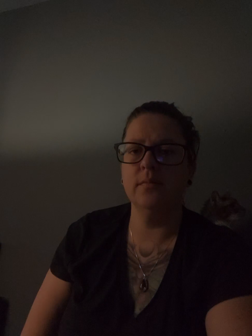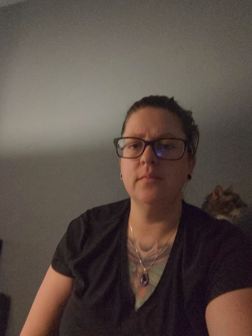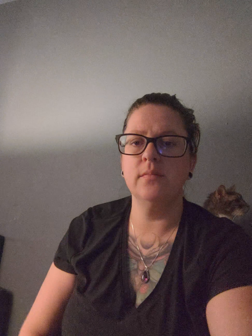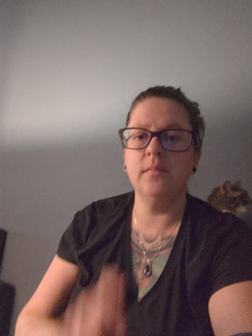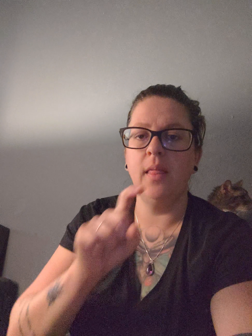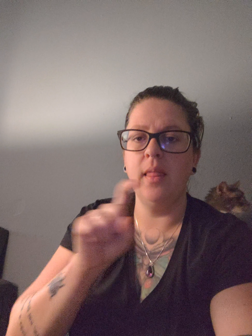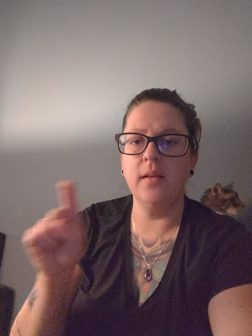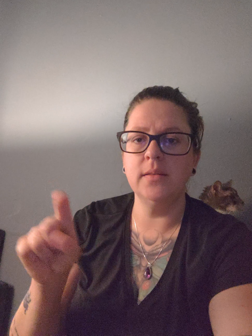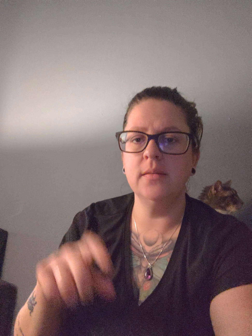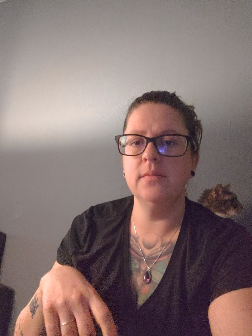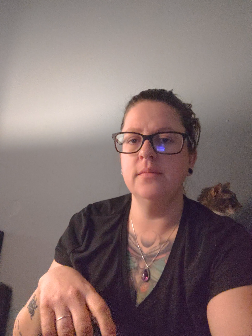closet